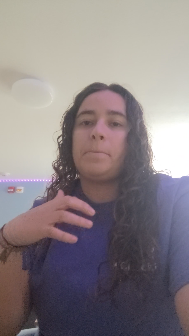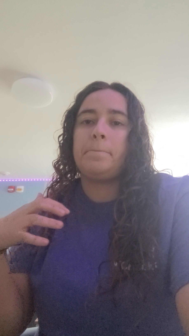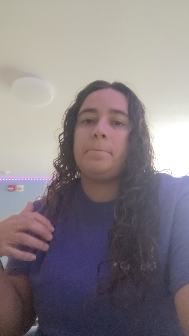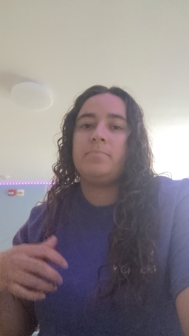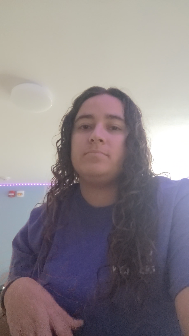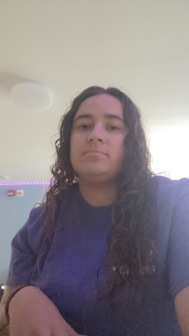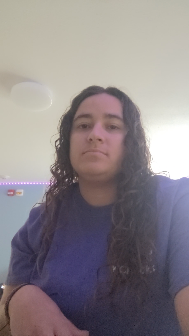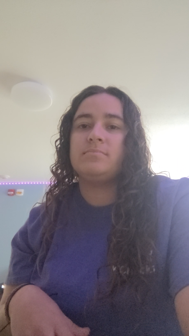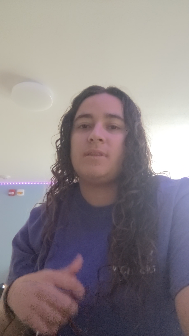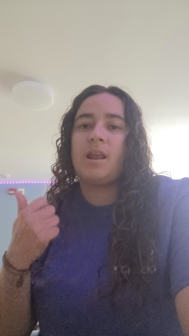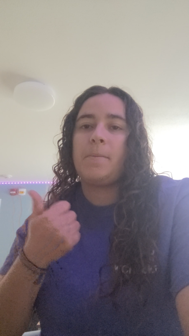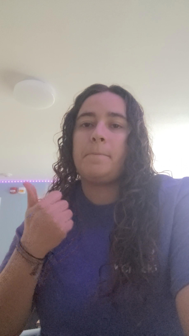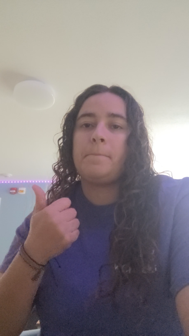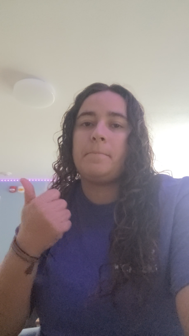help